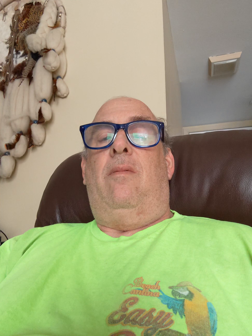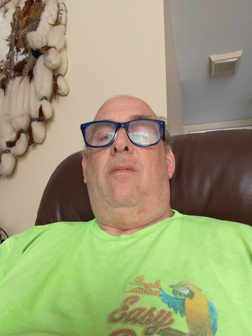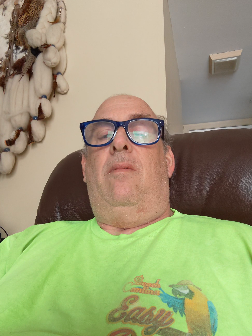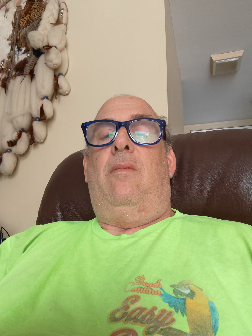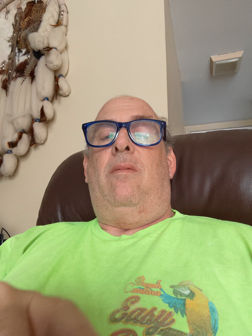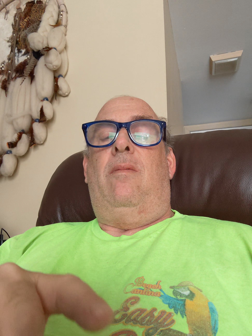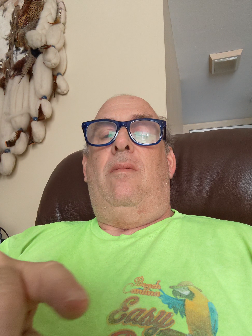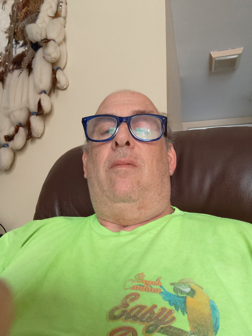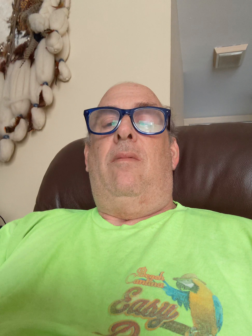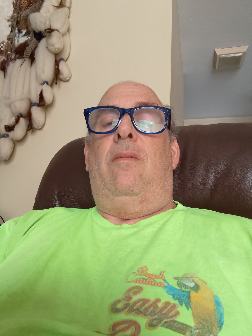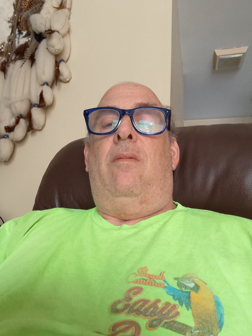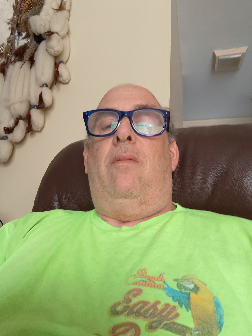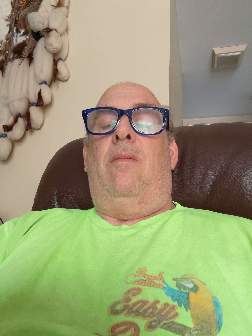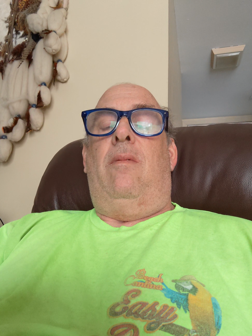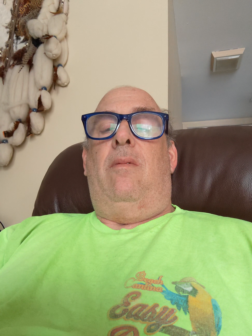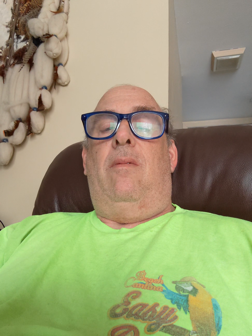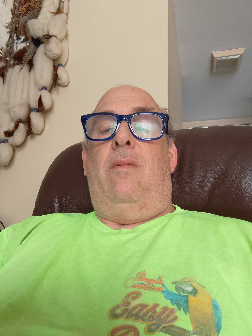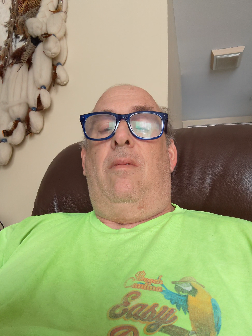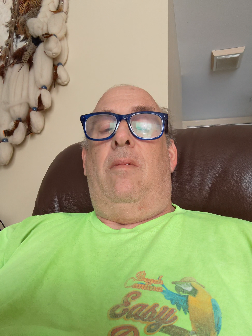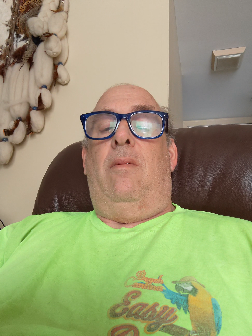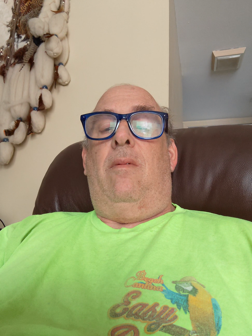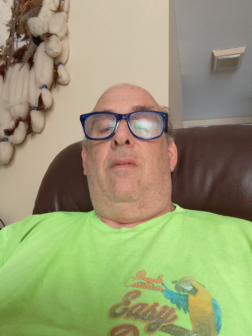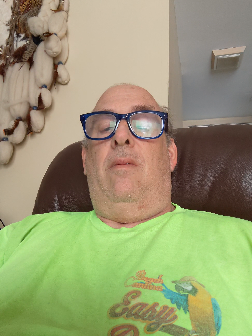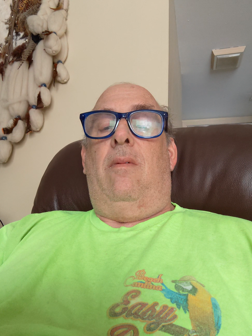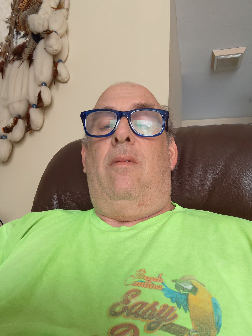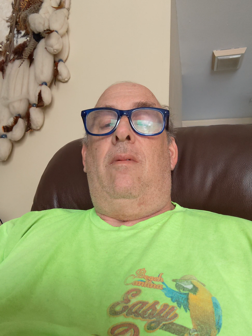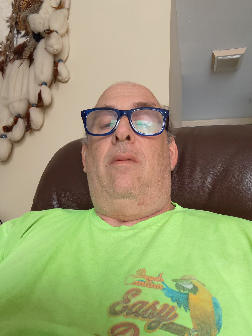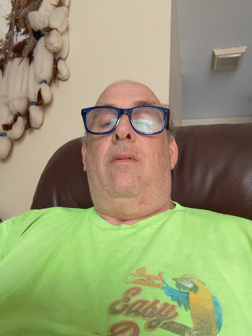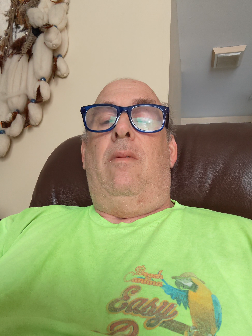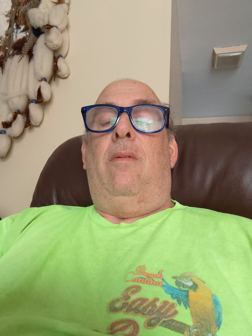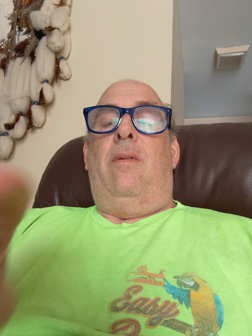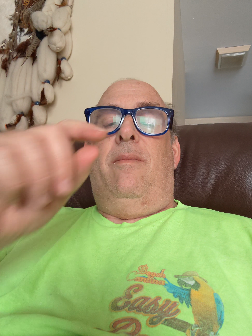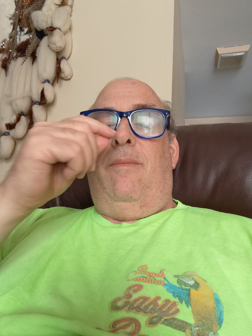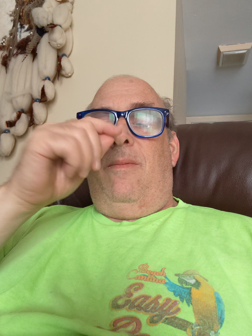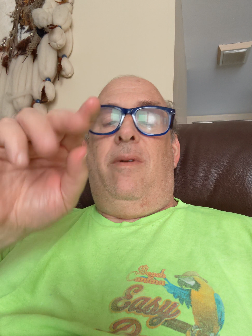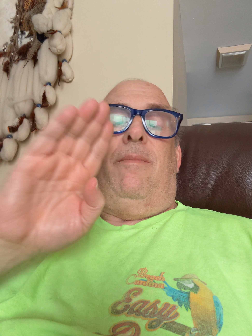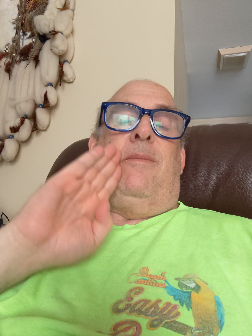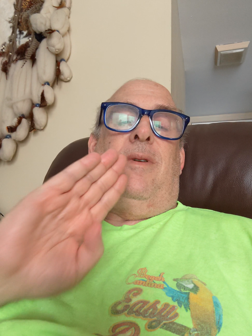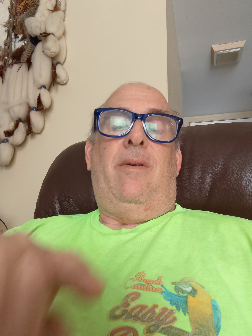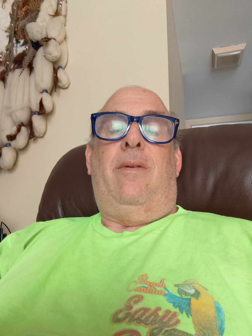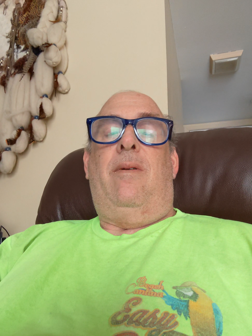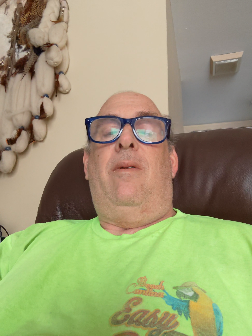bee